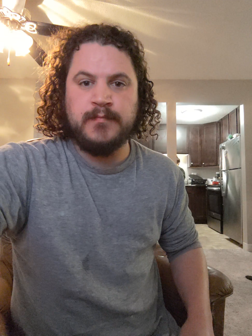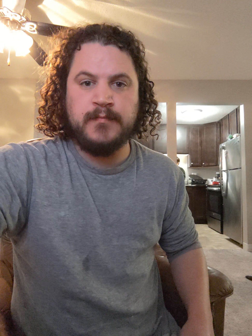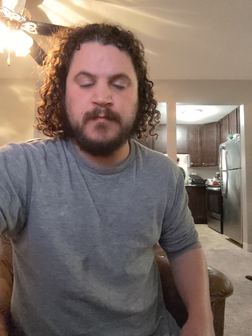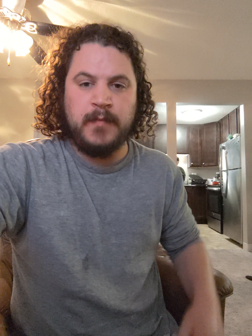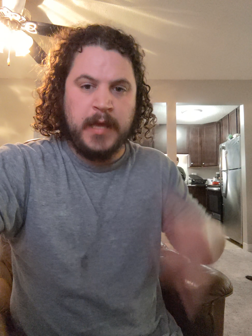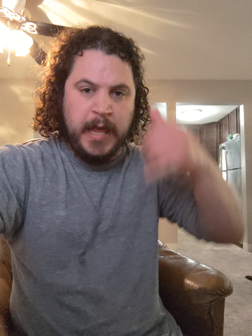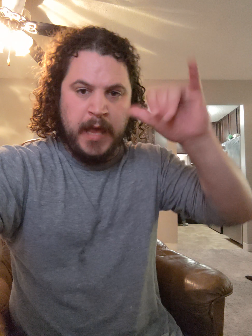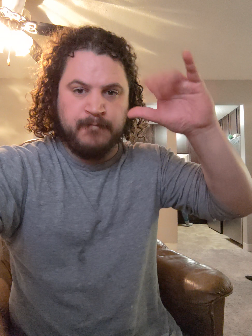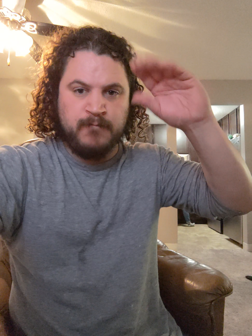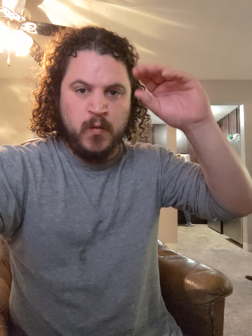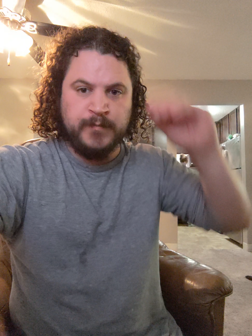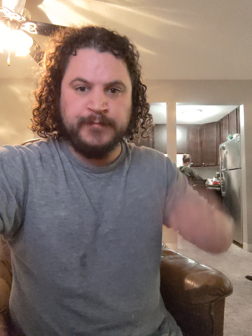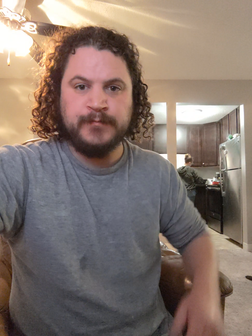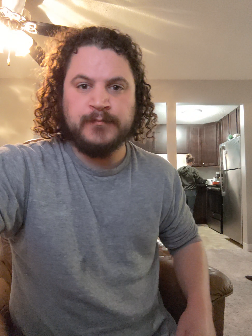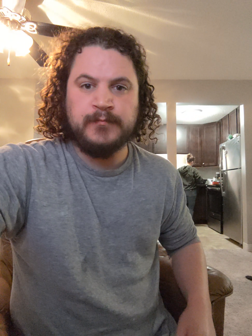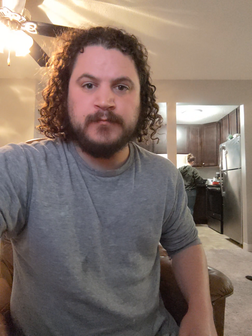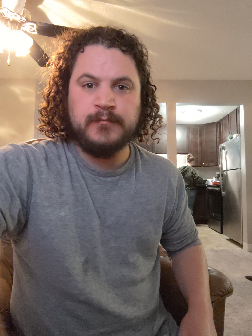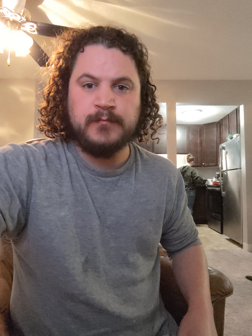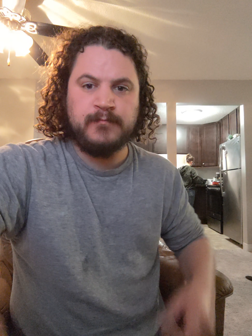cowboy